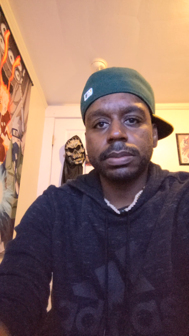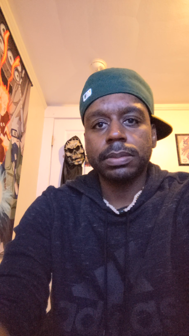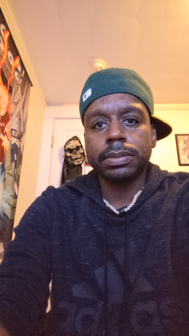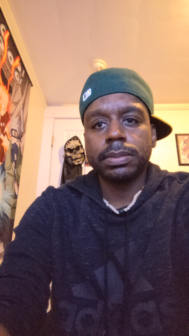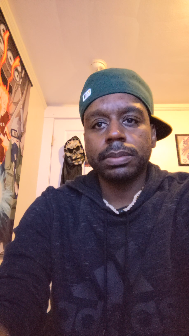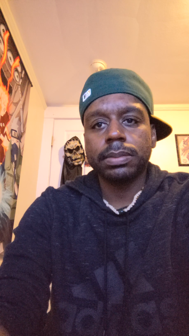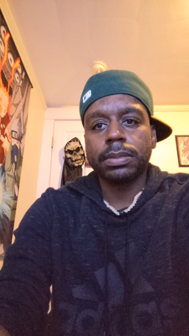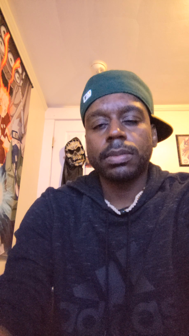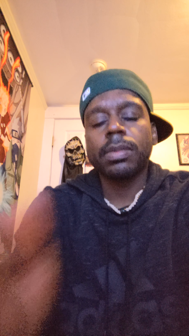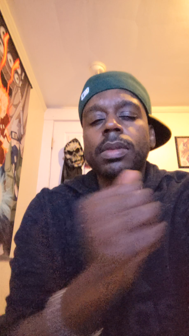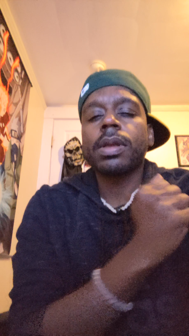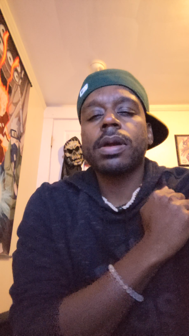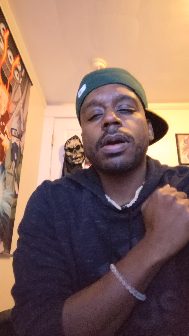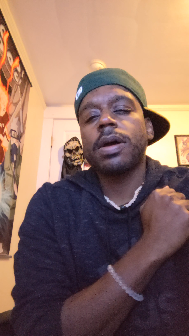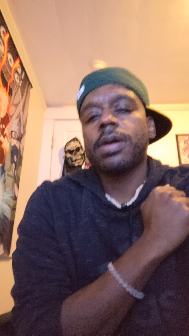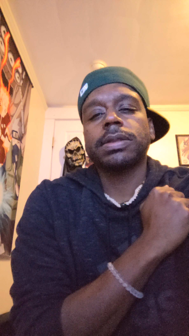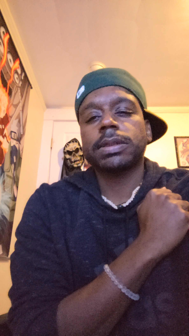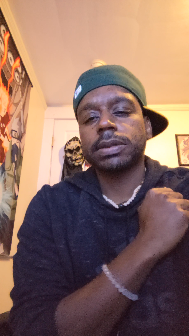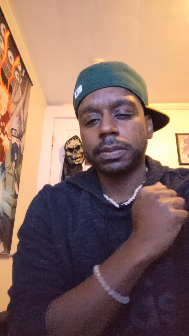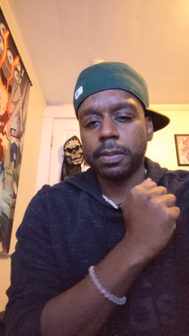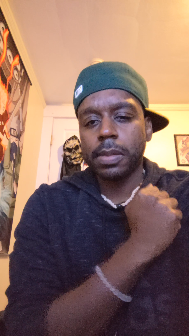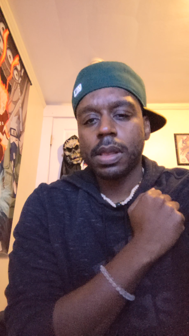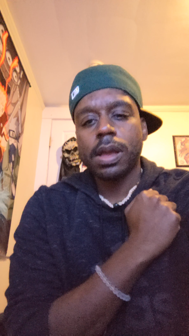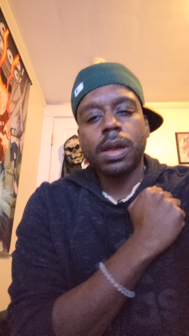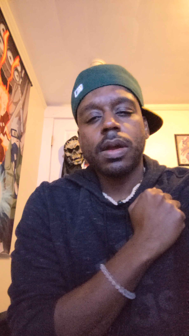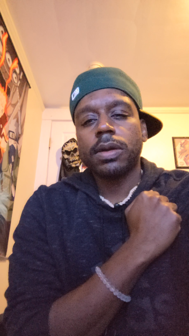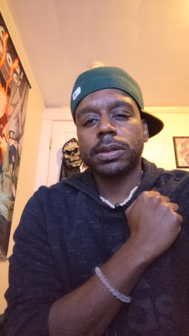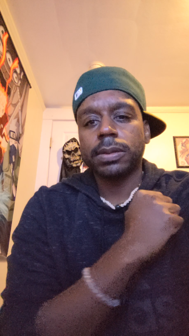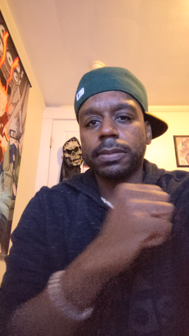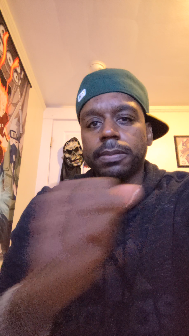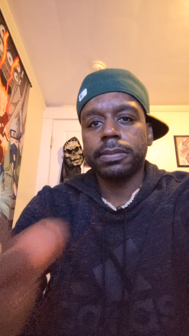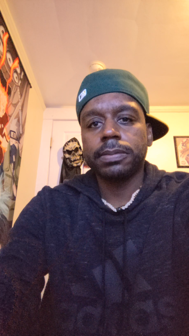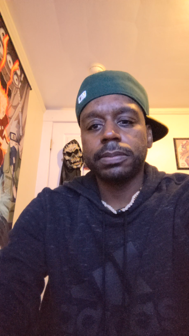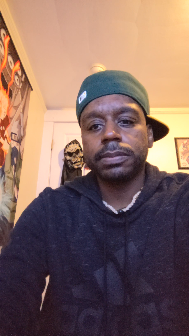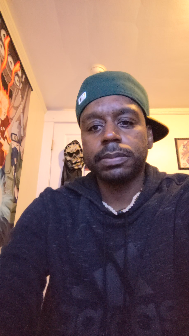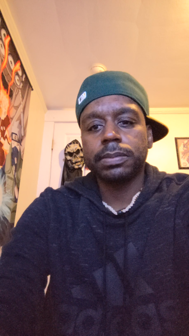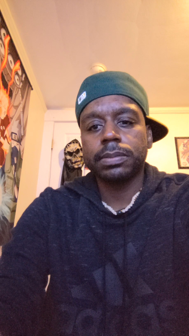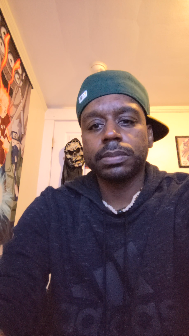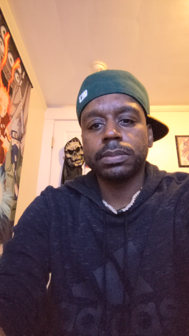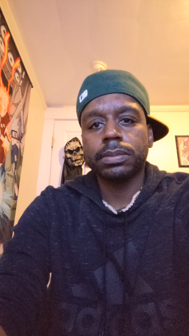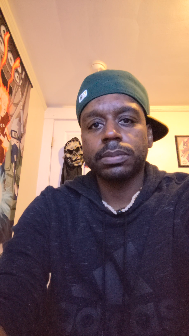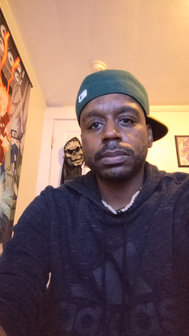hug